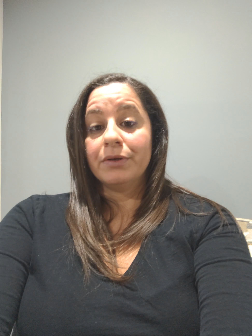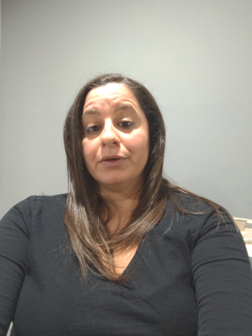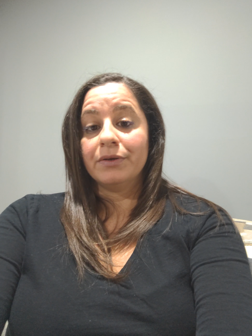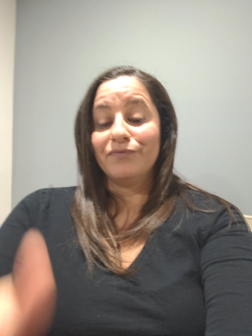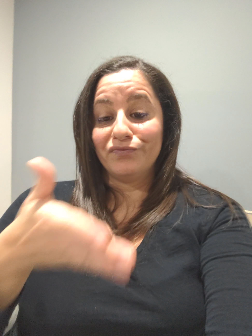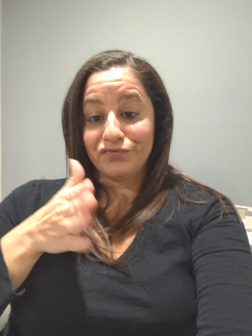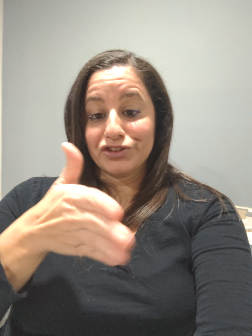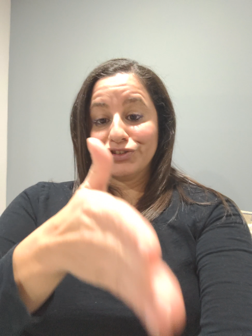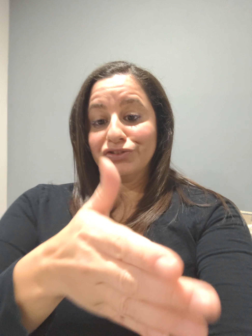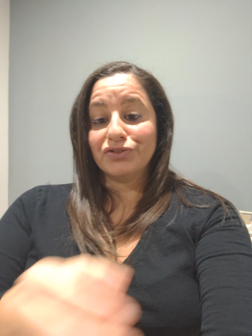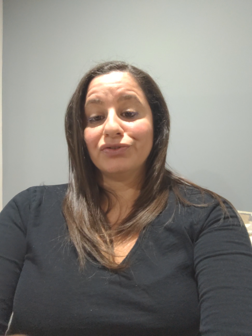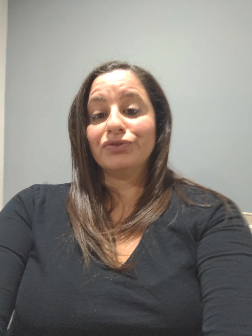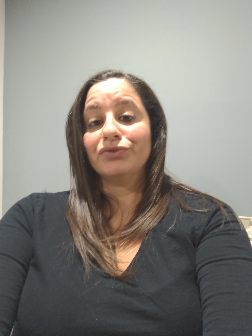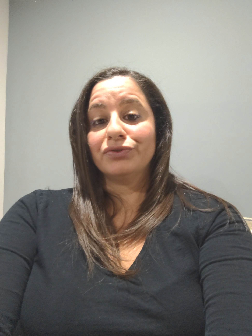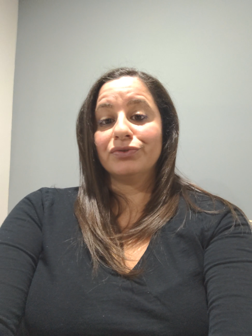fish